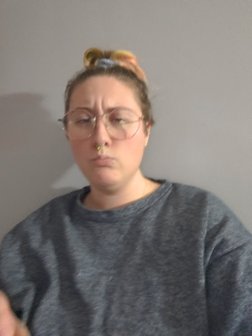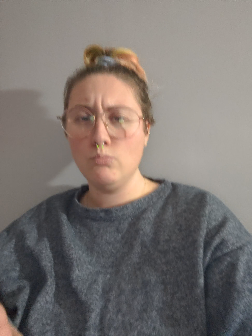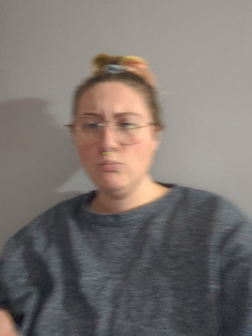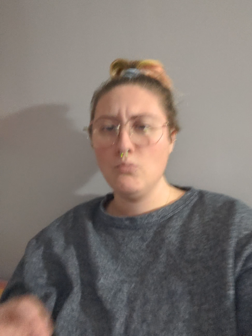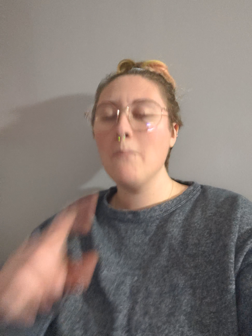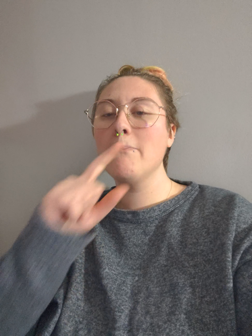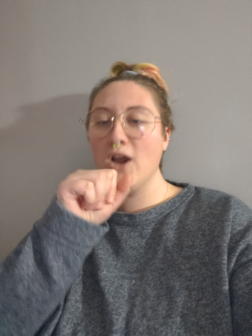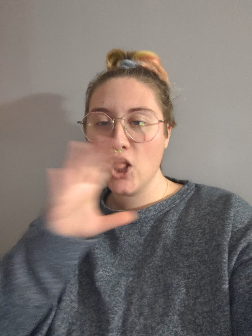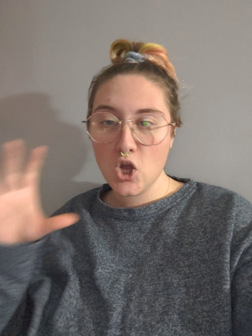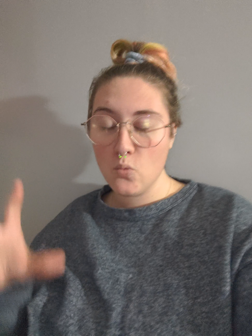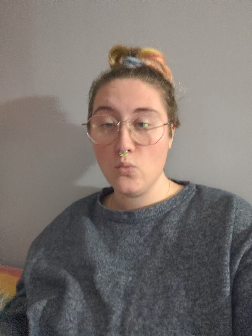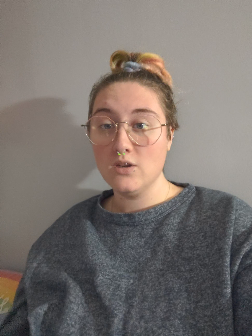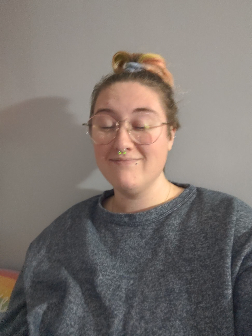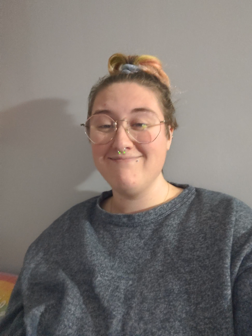balloon